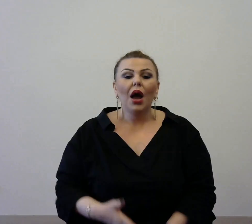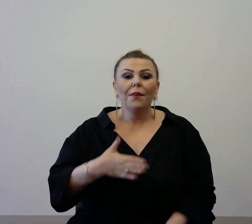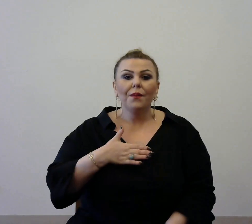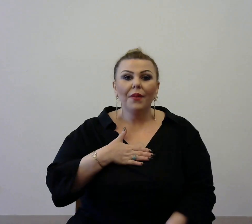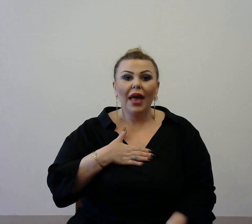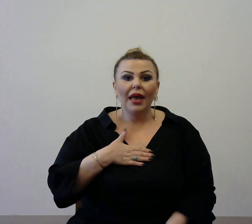mən